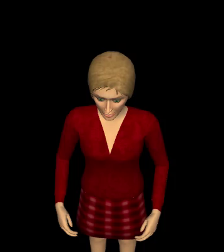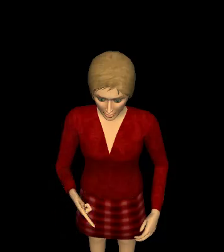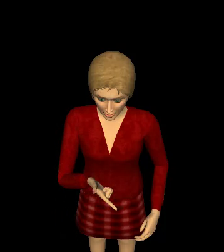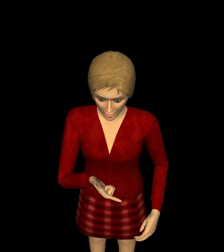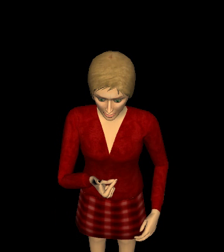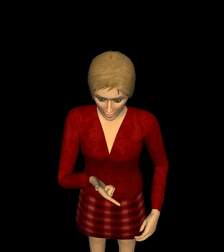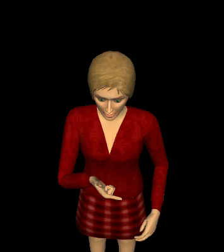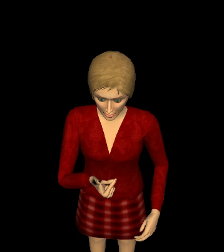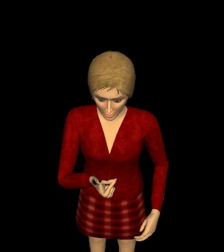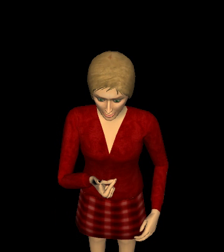زوج